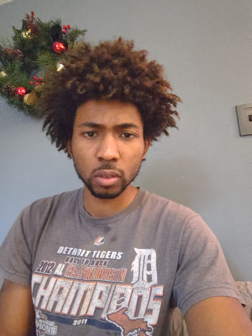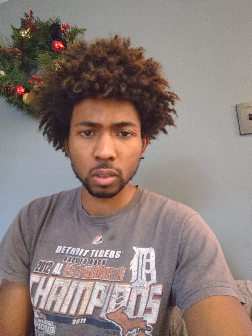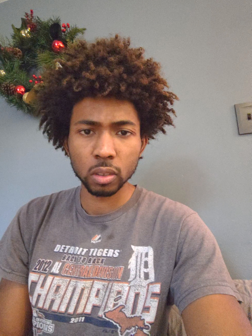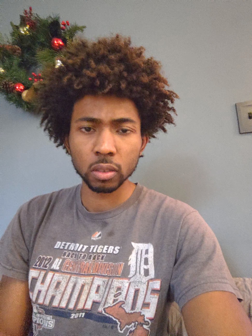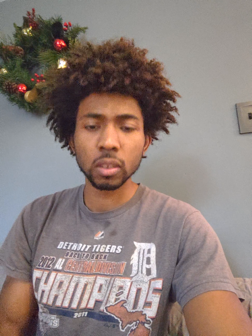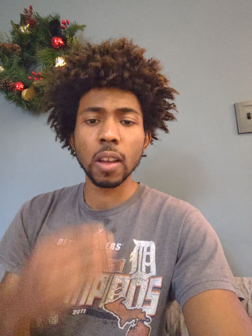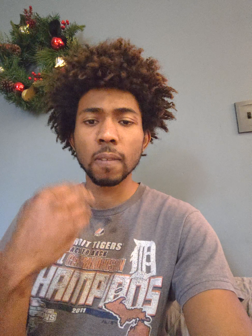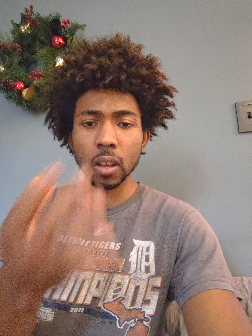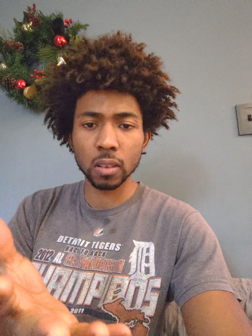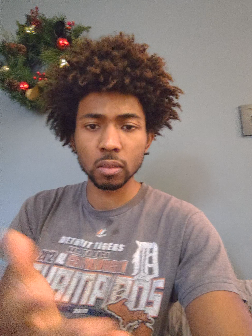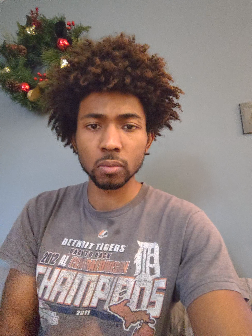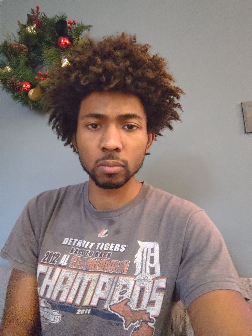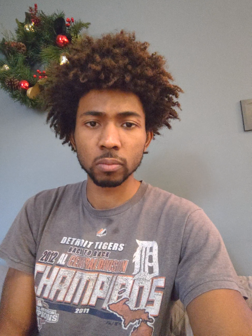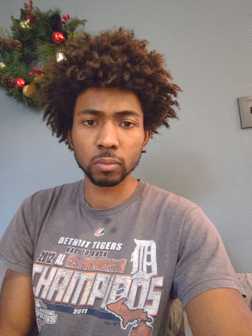give